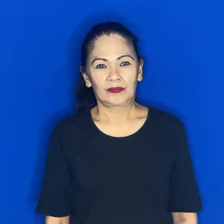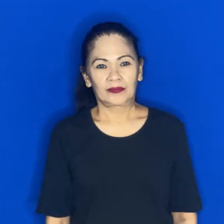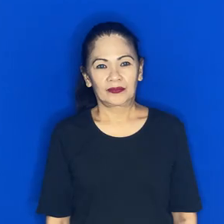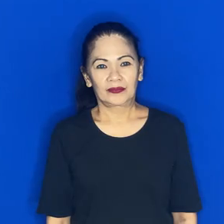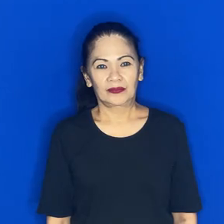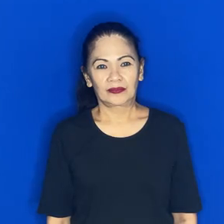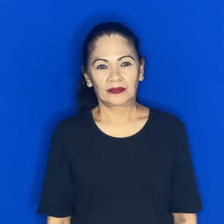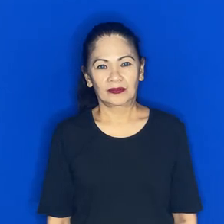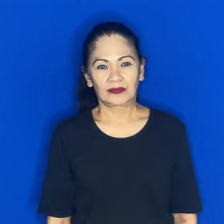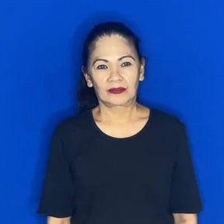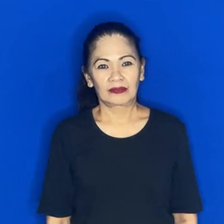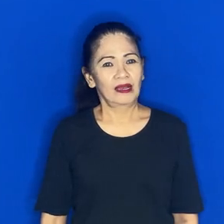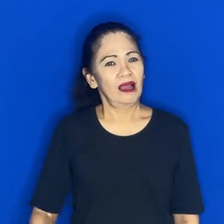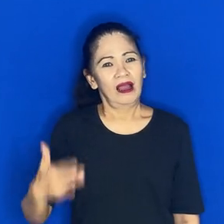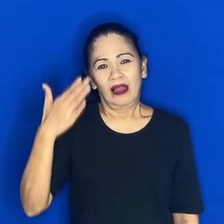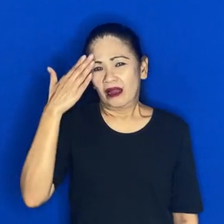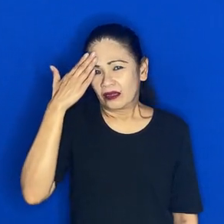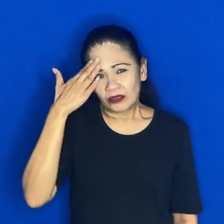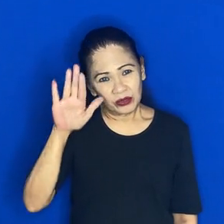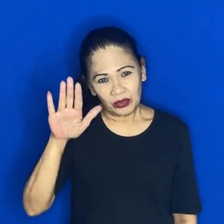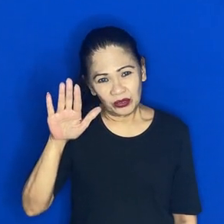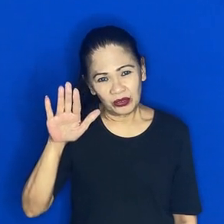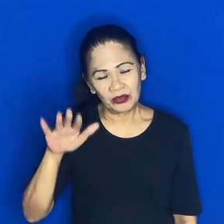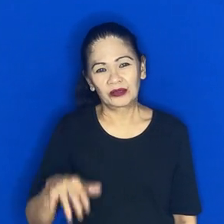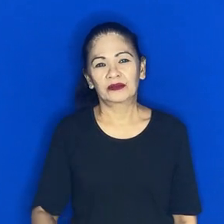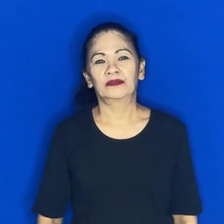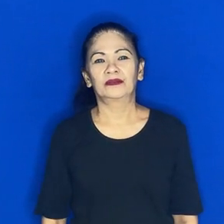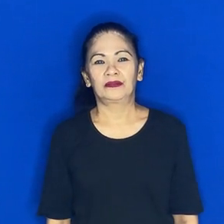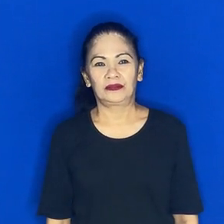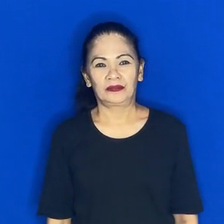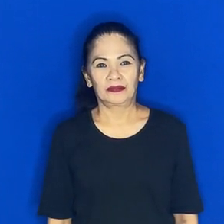don’t know